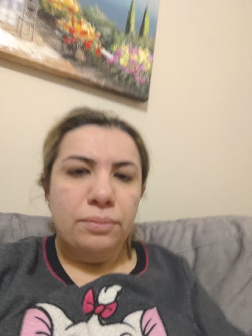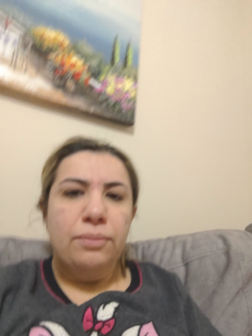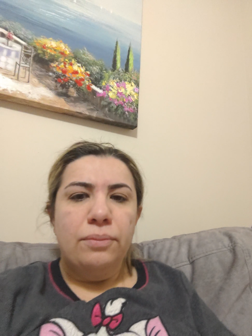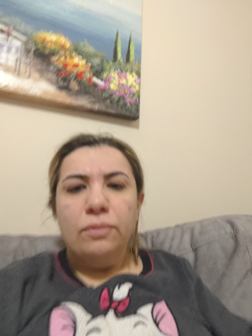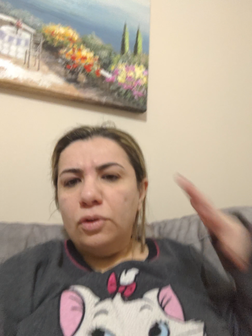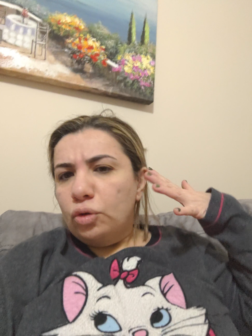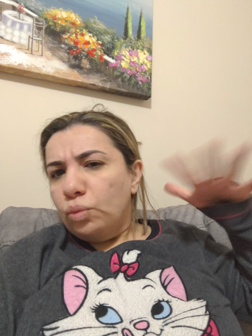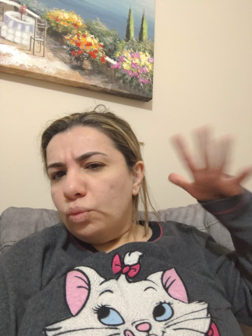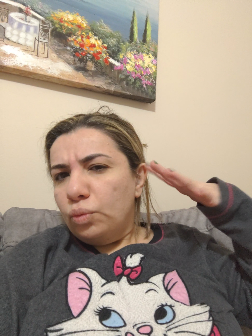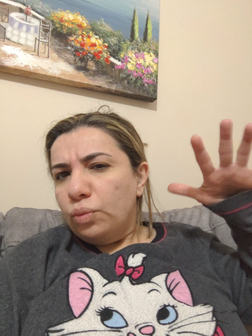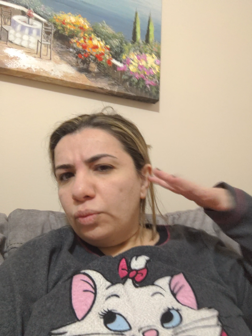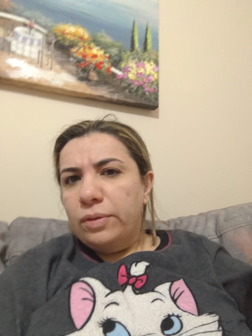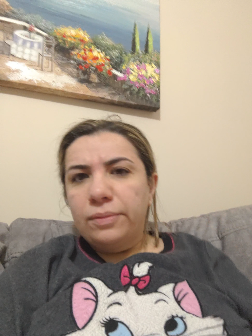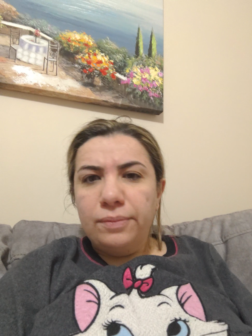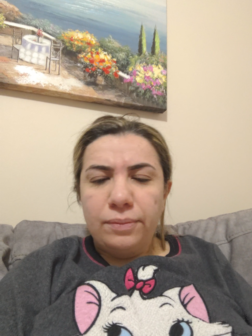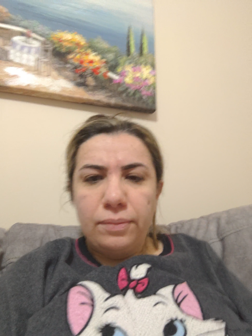noisy